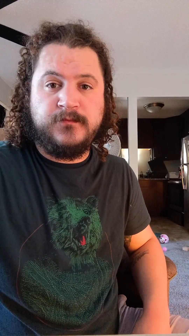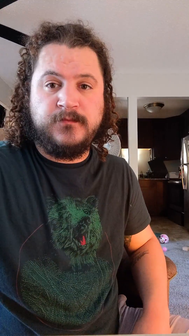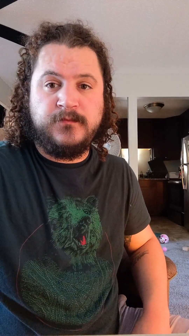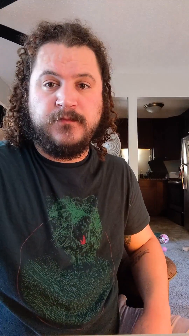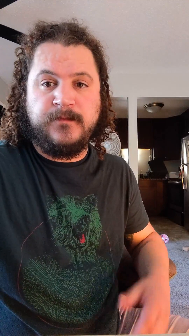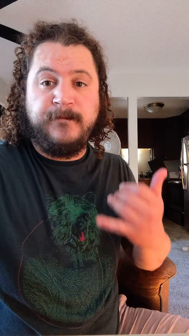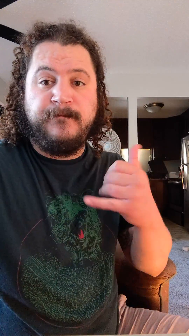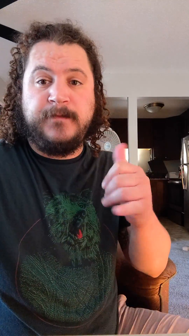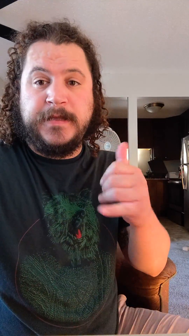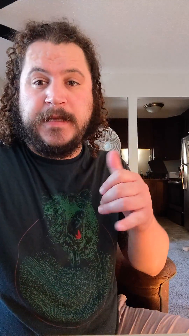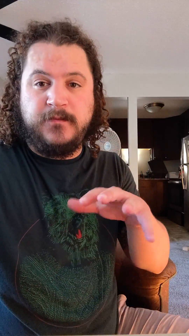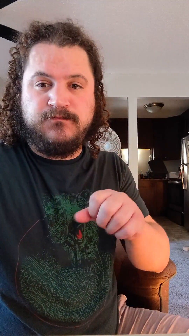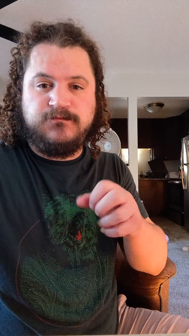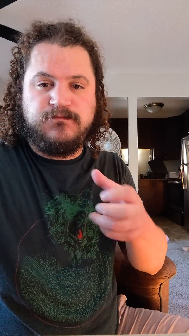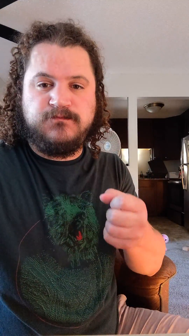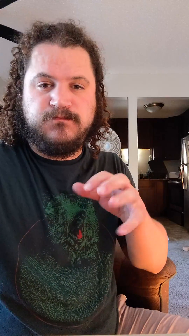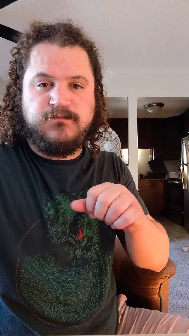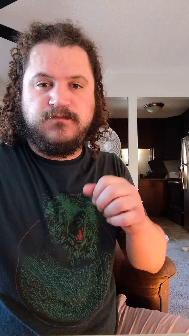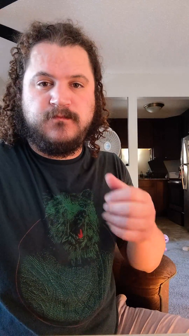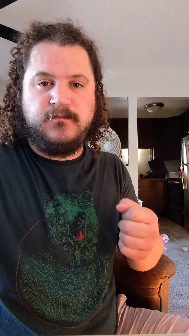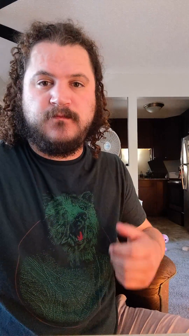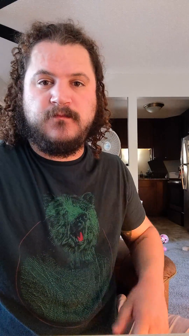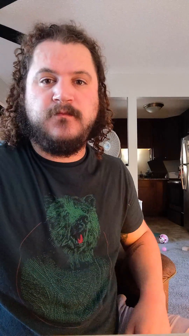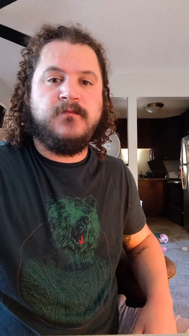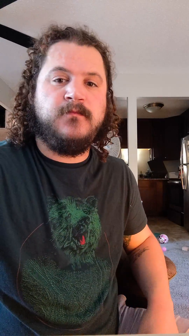play dough